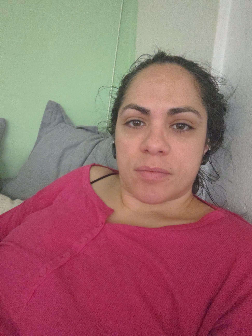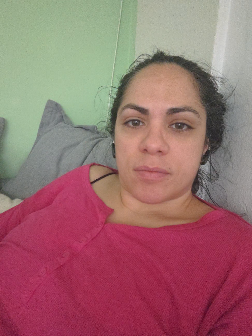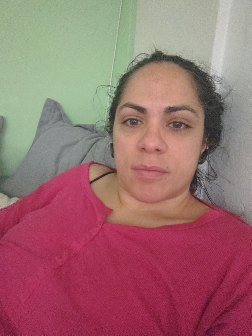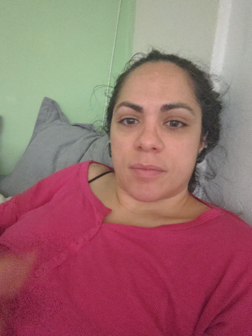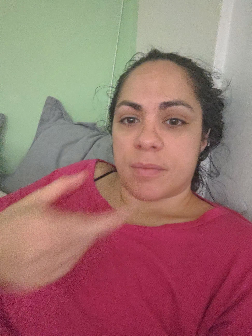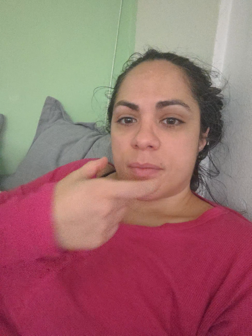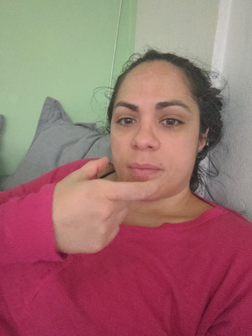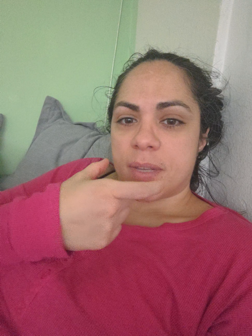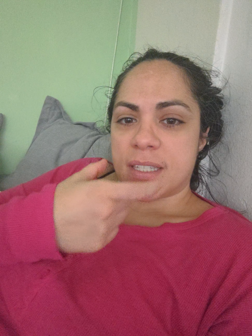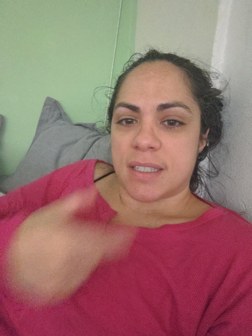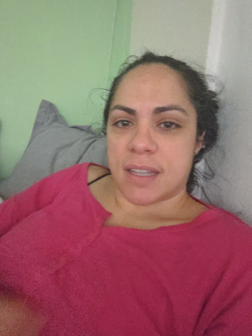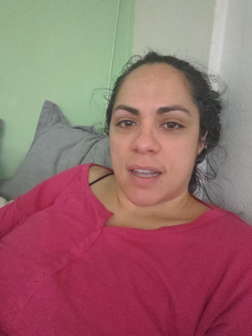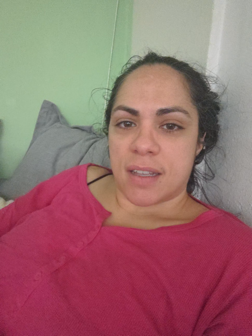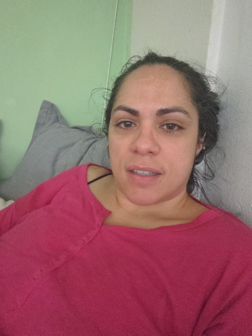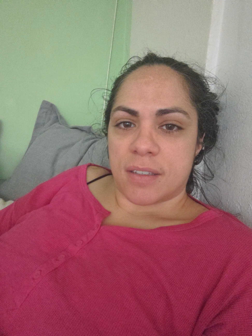pizza